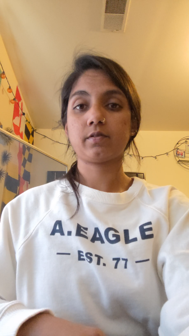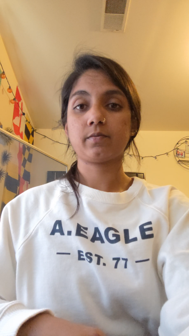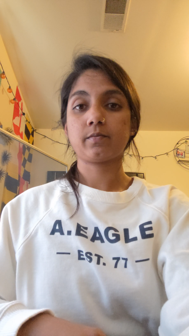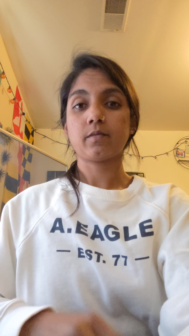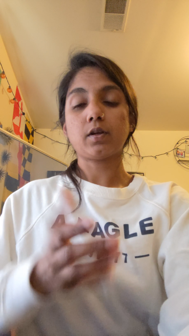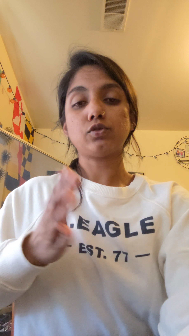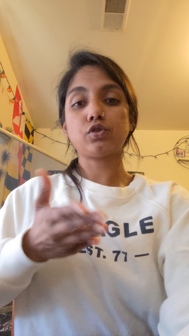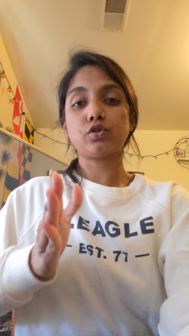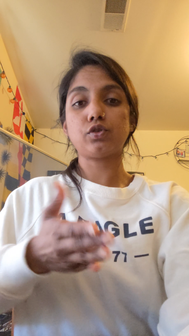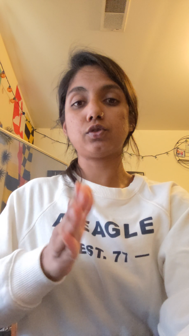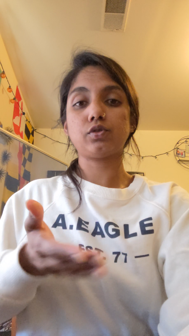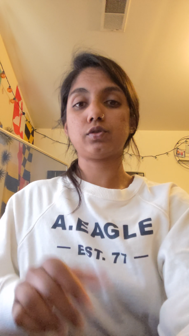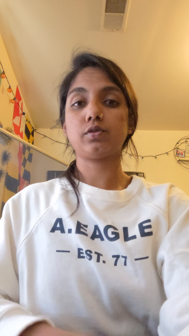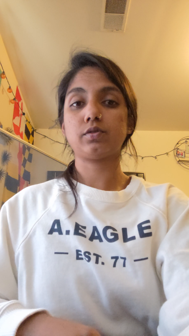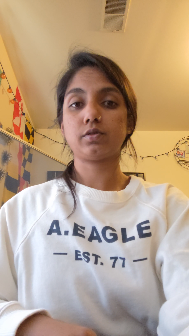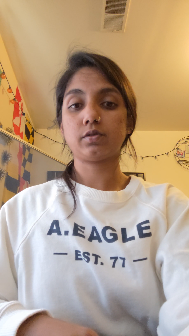cook